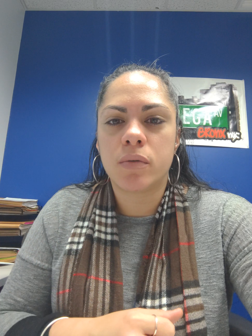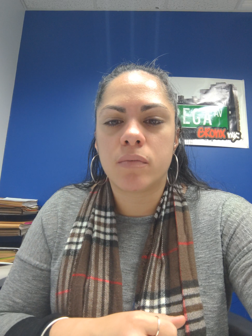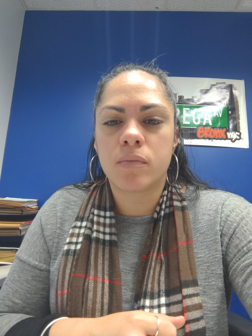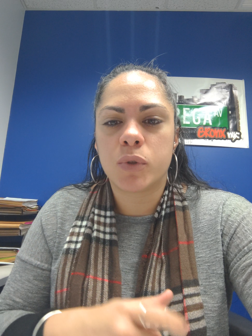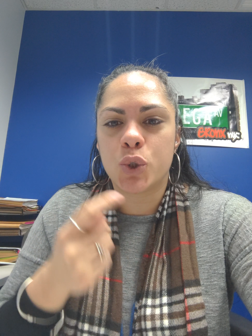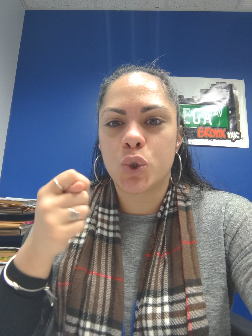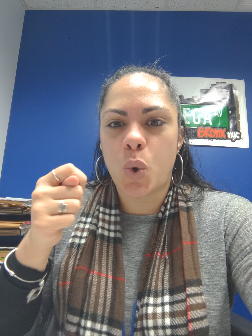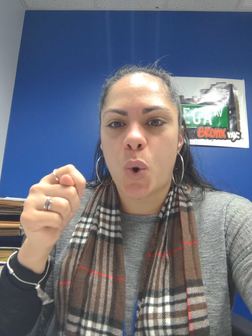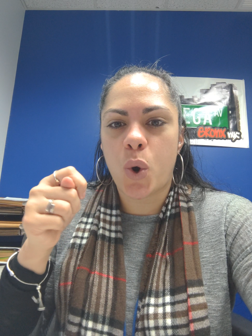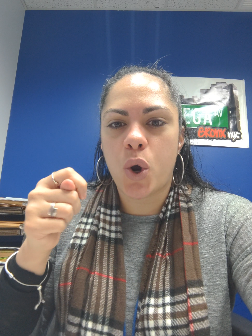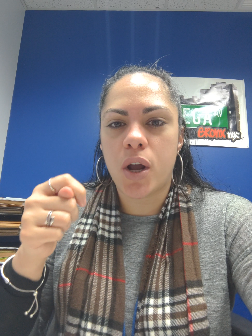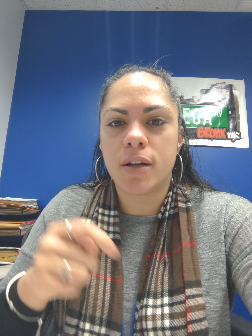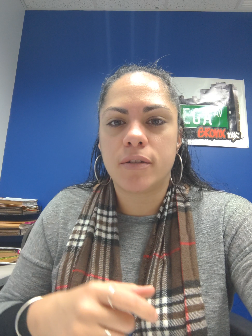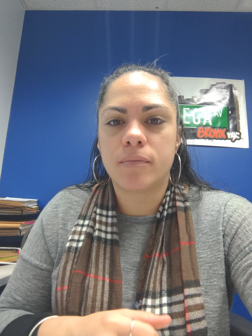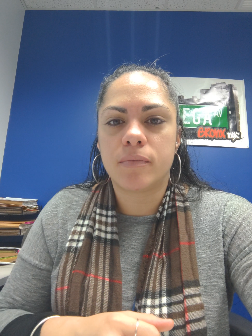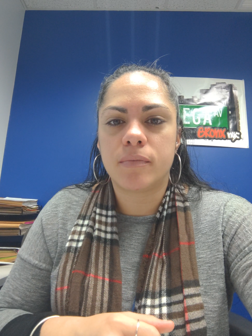toy